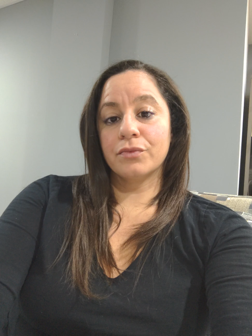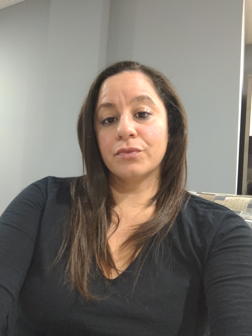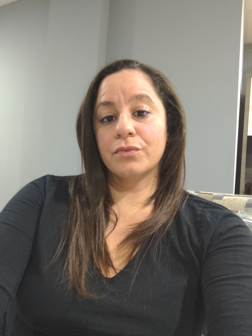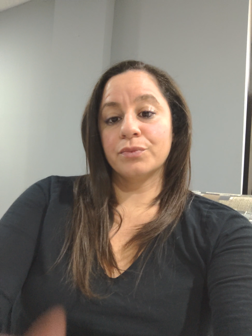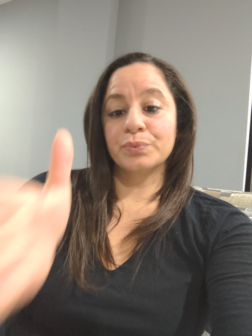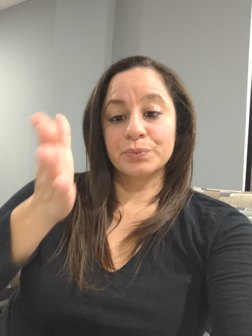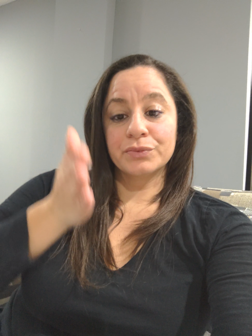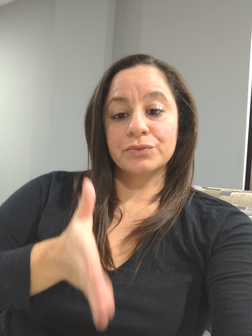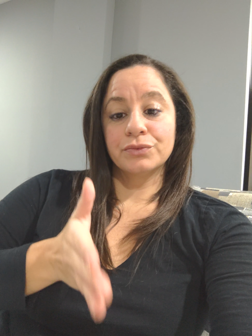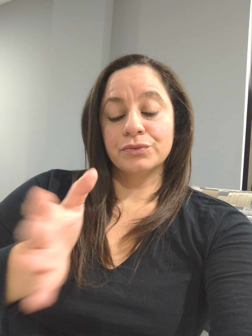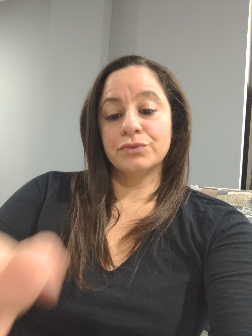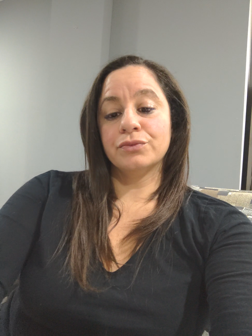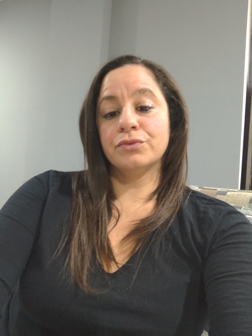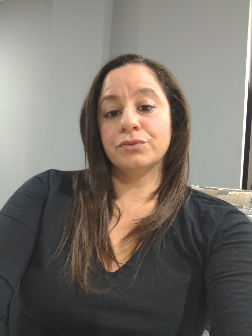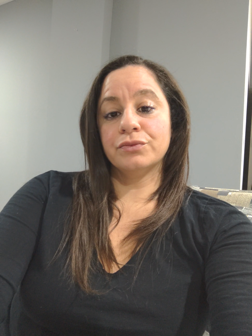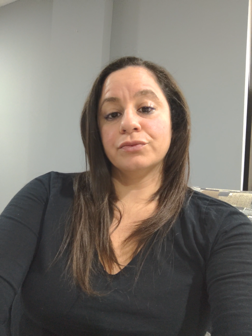person